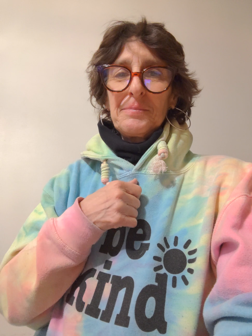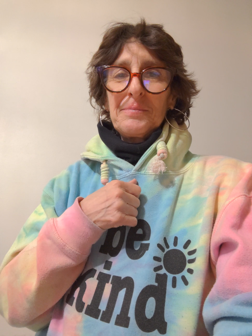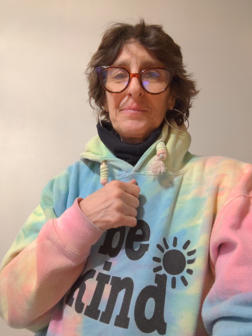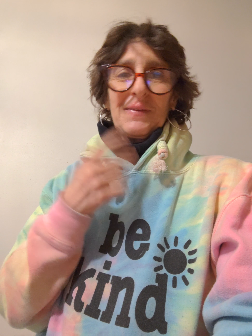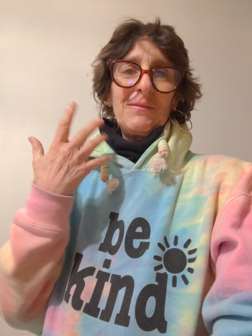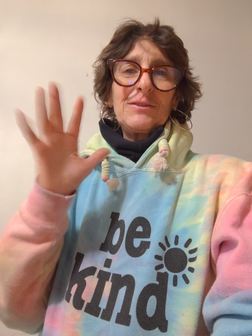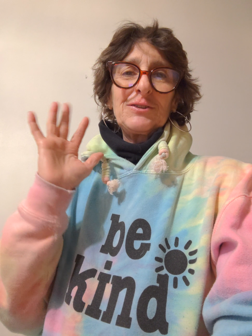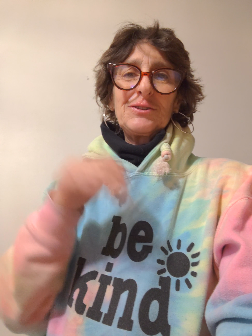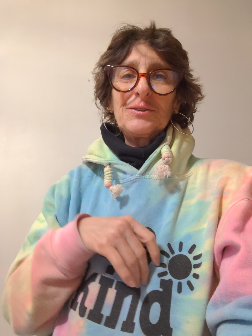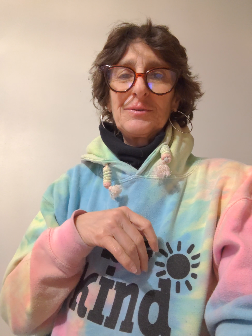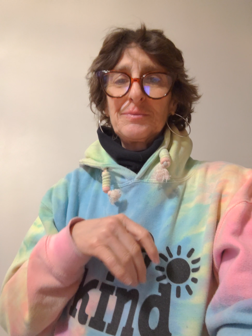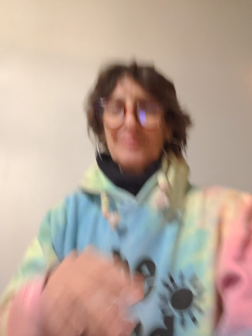finish